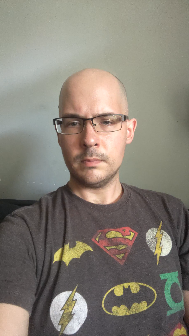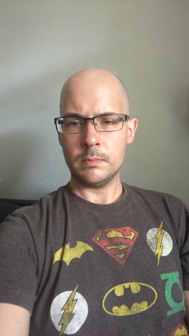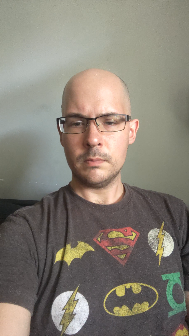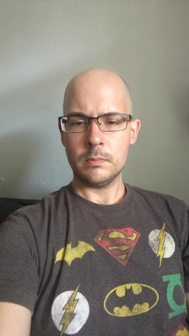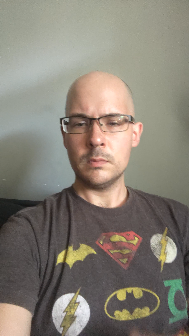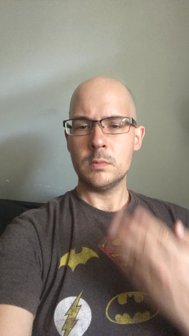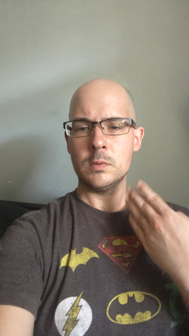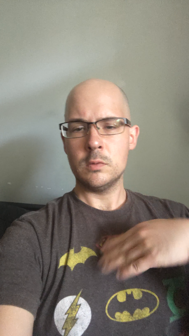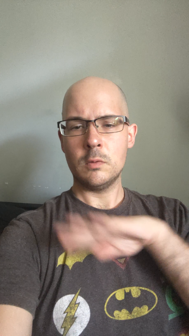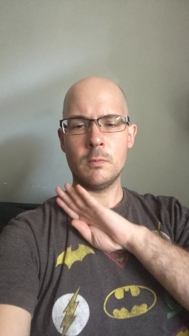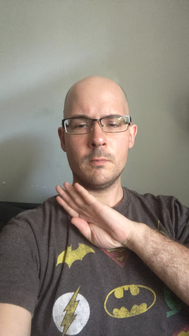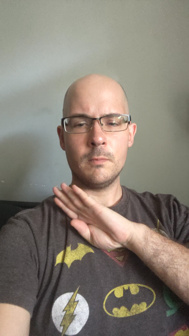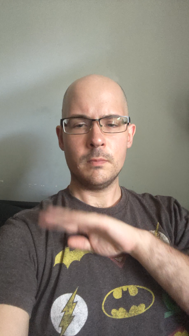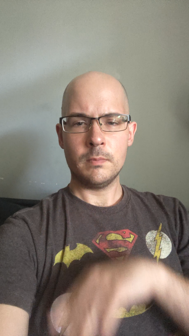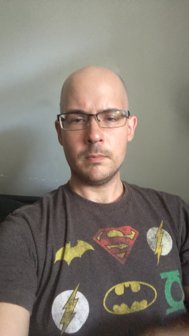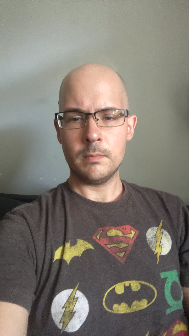scarf